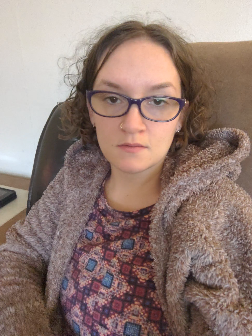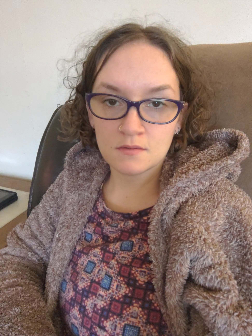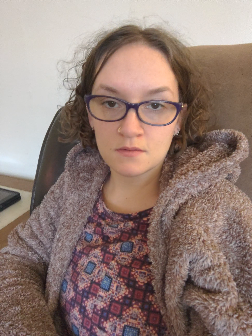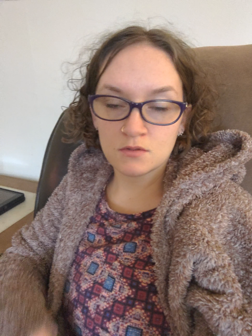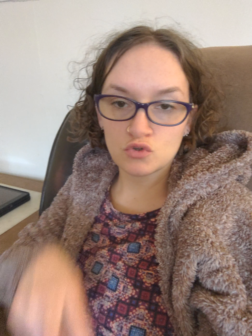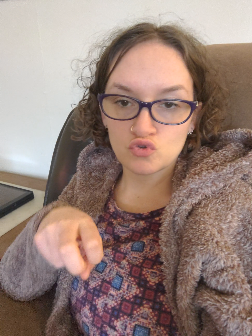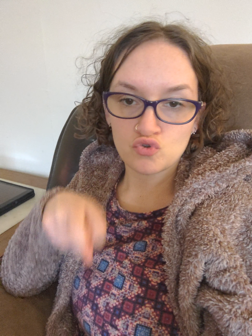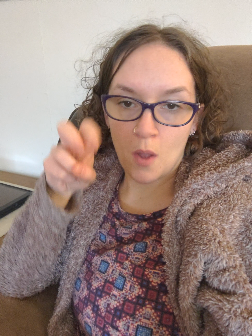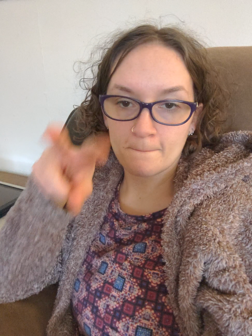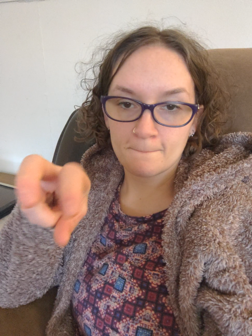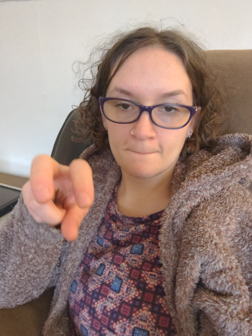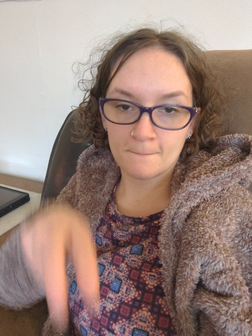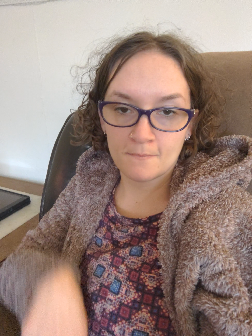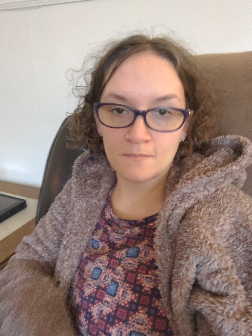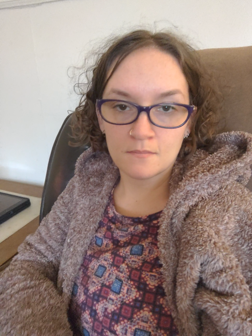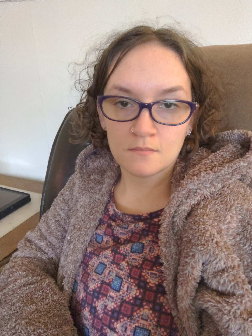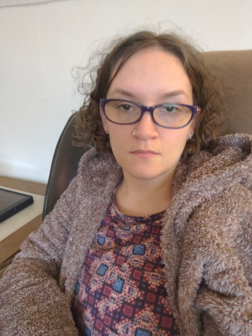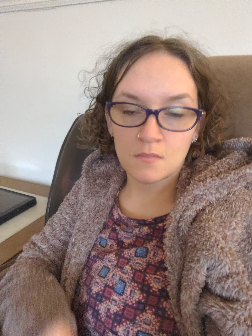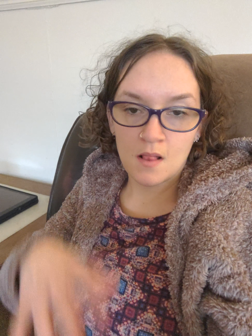jump